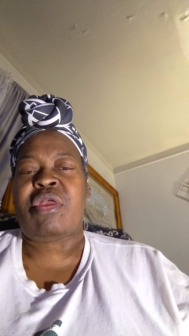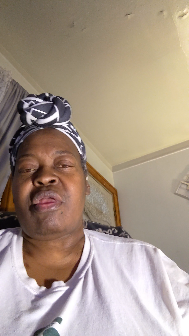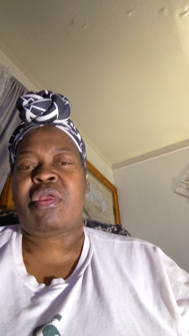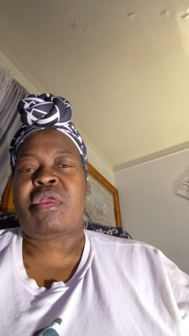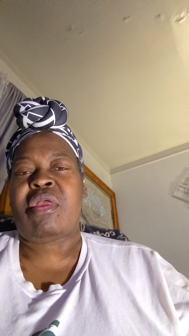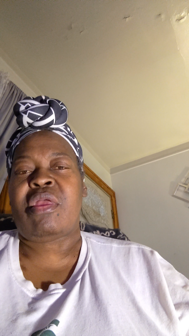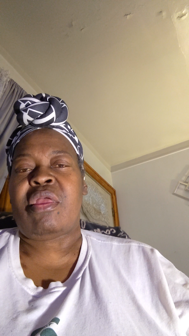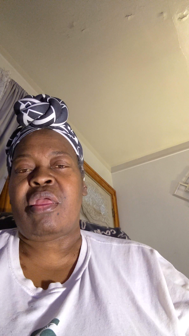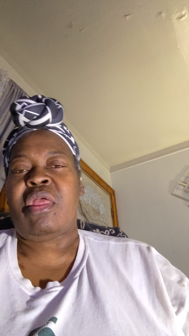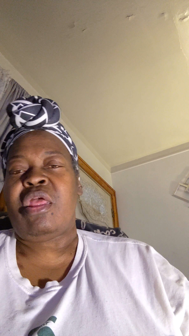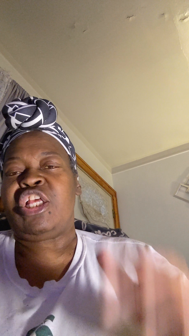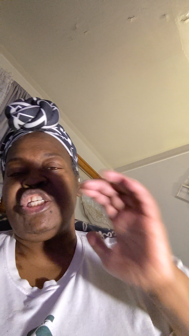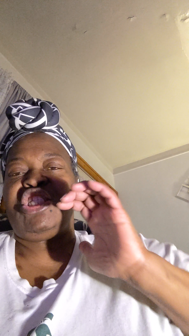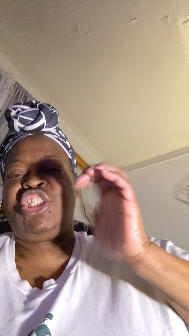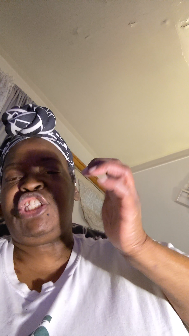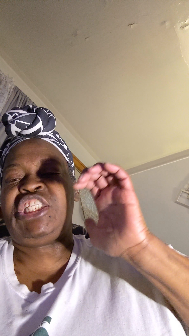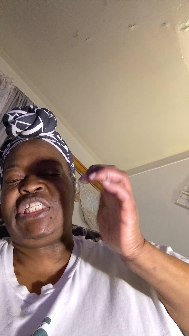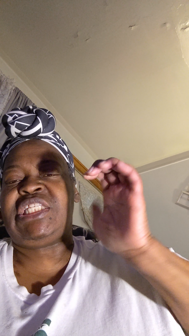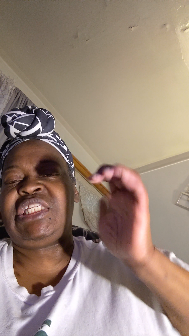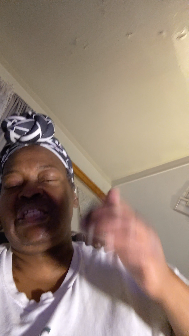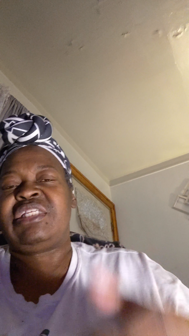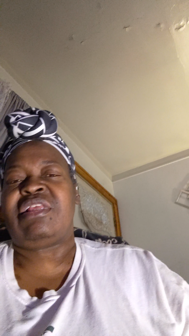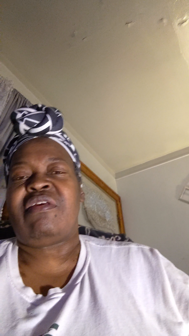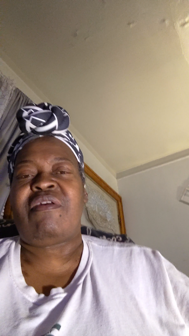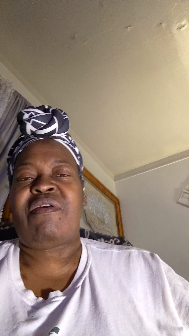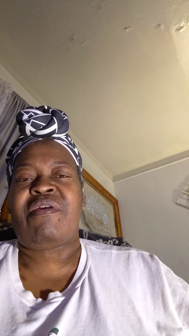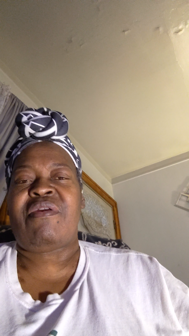cheese